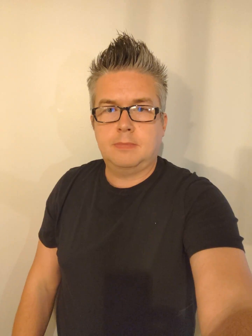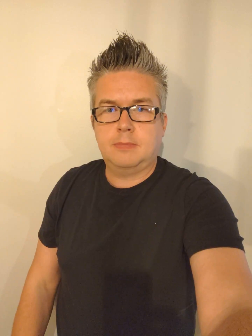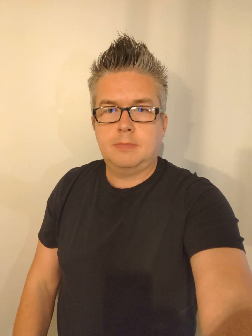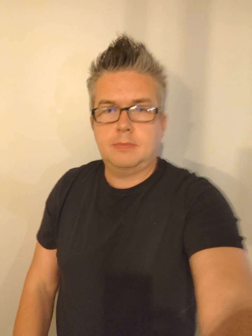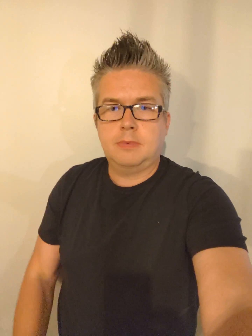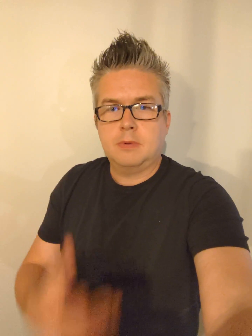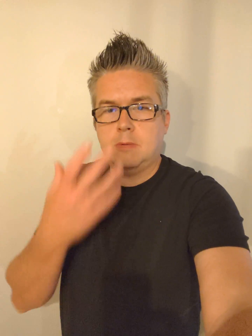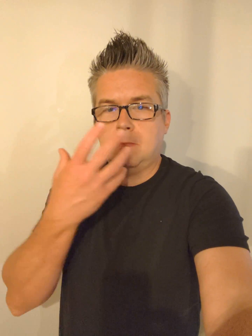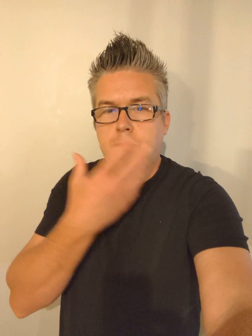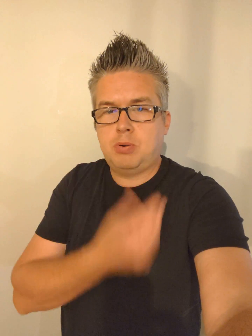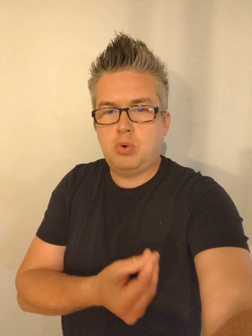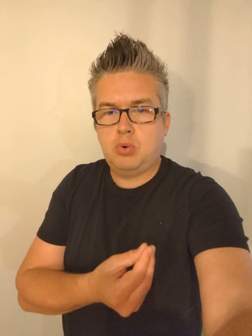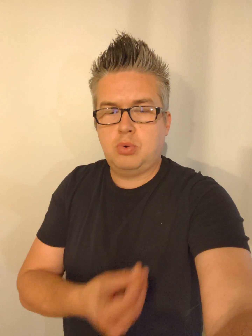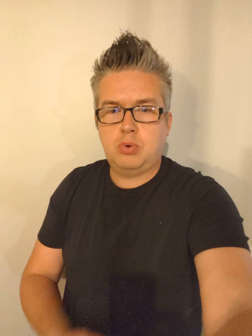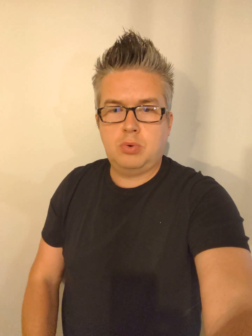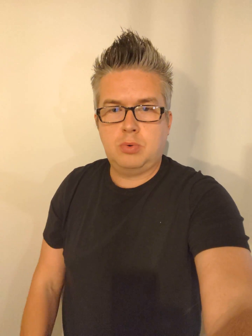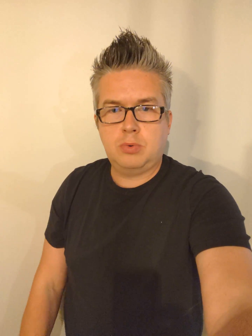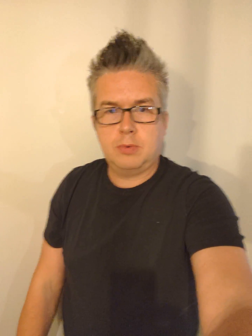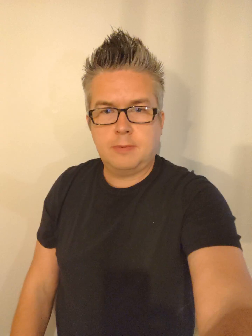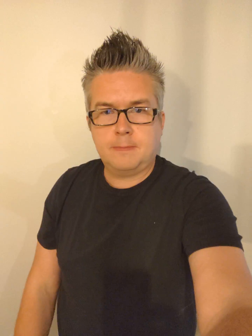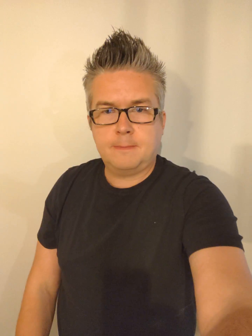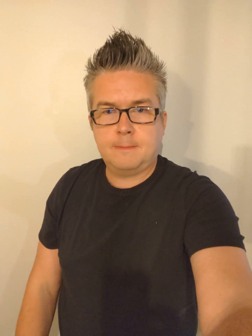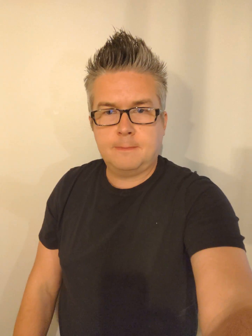poor